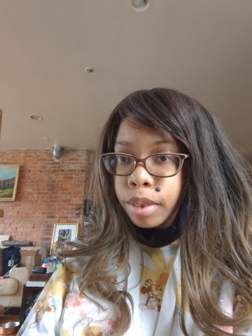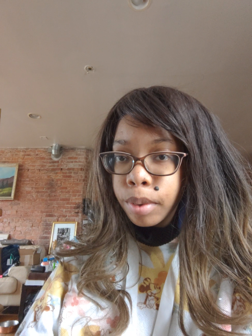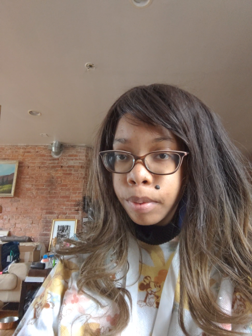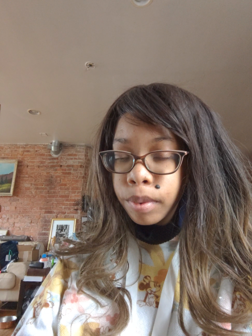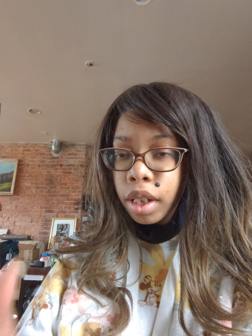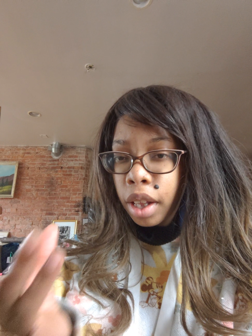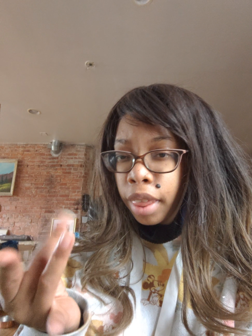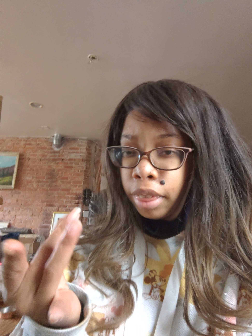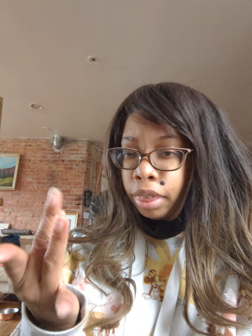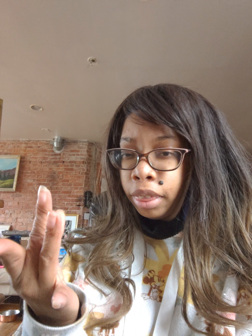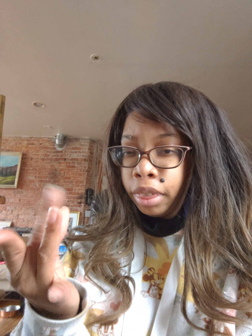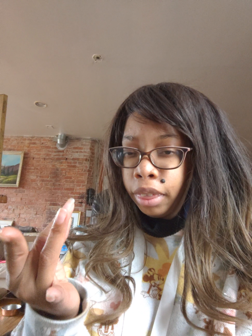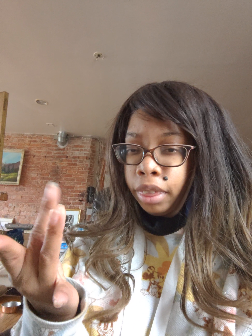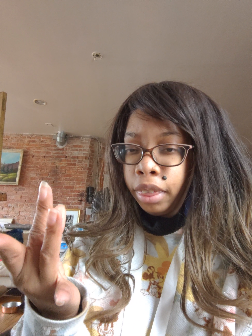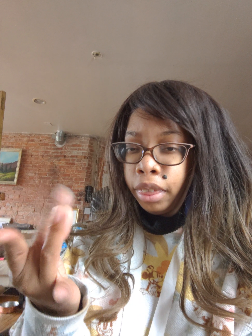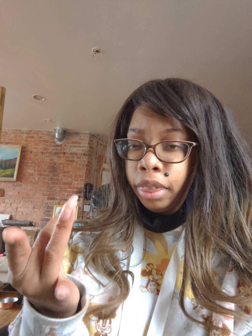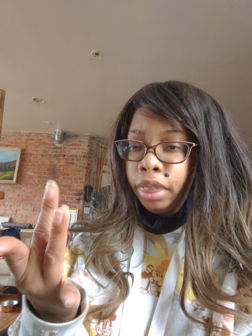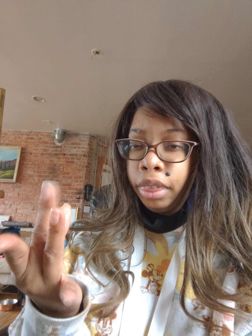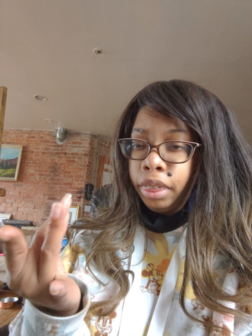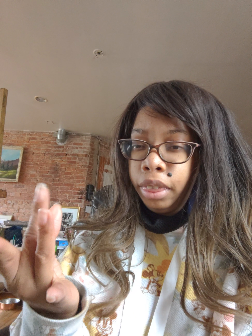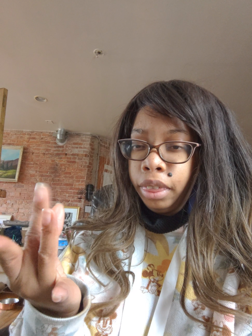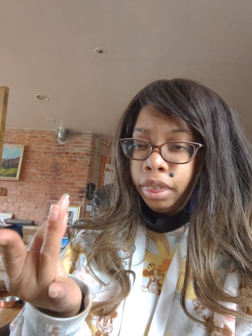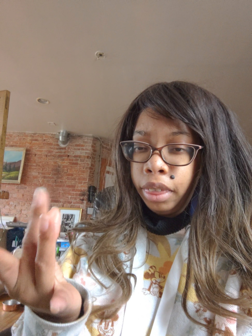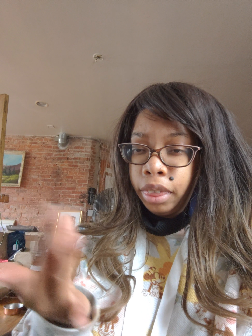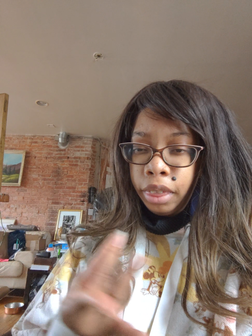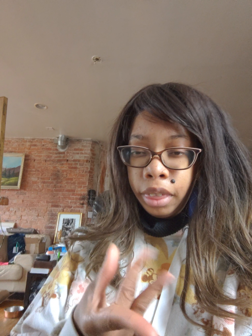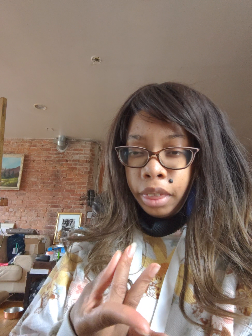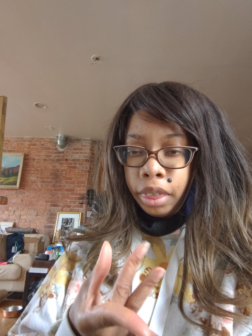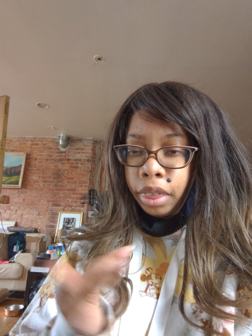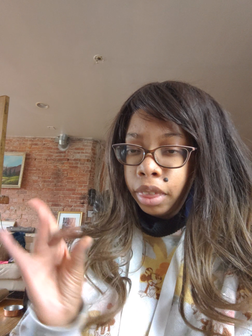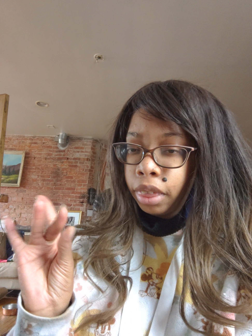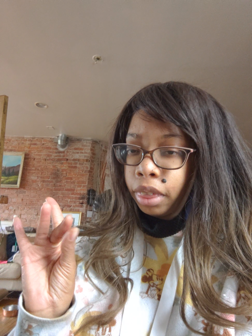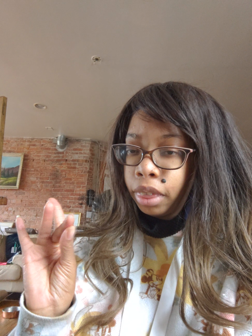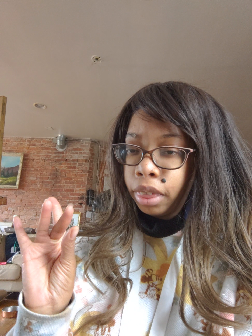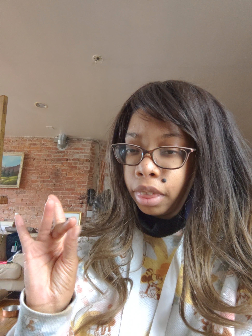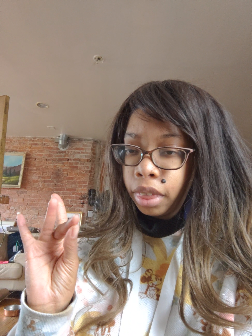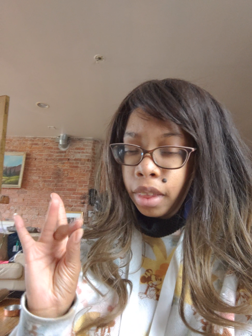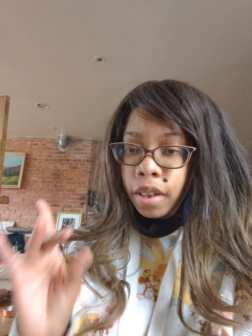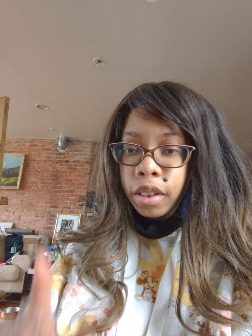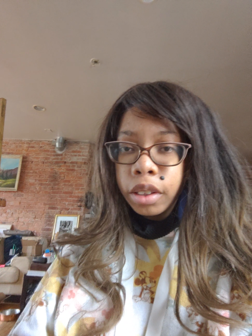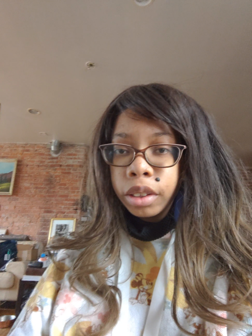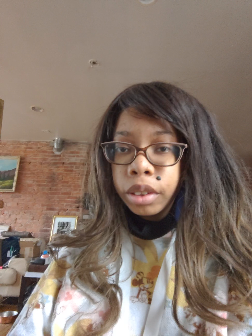sticky